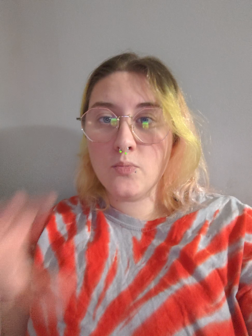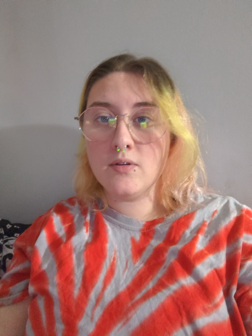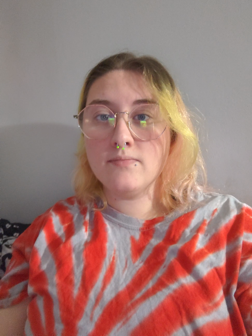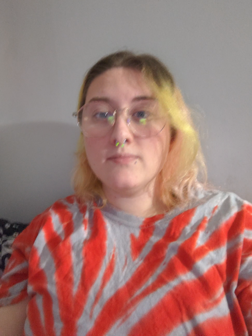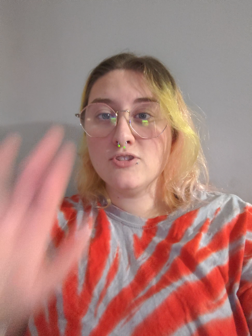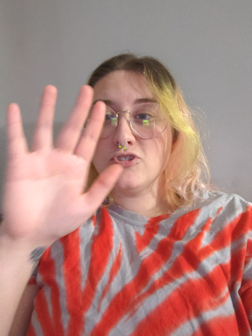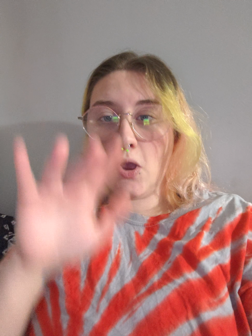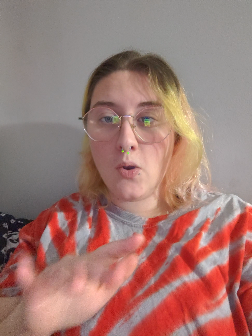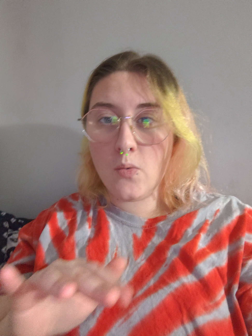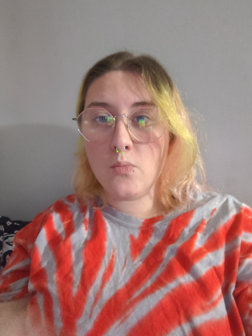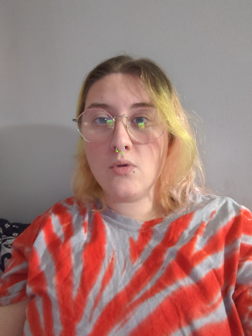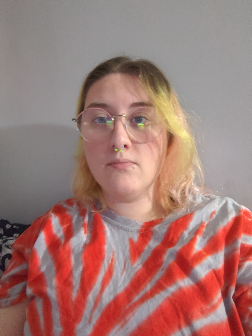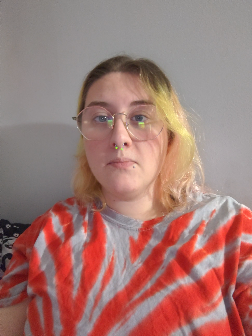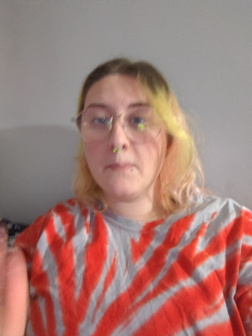snow